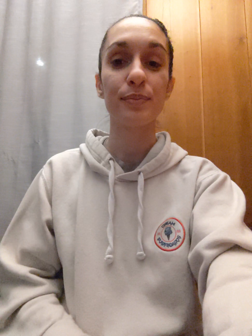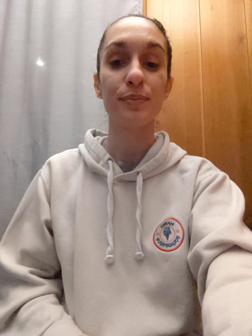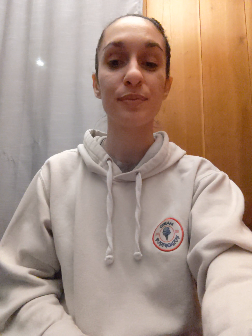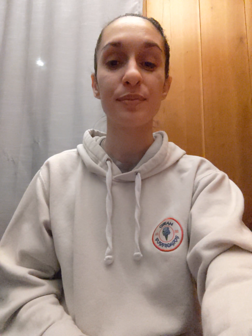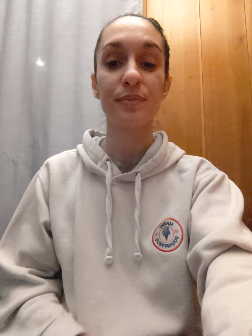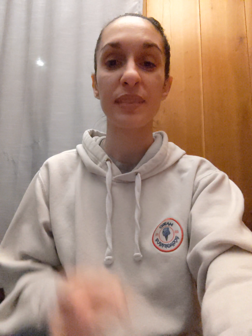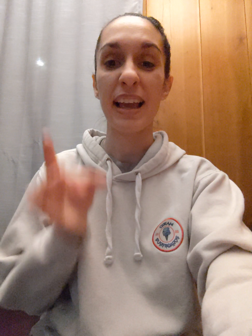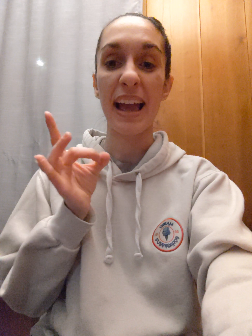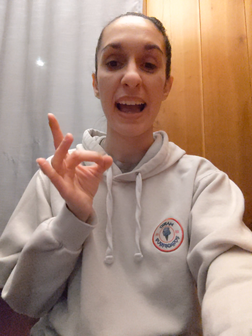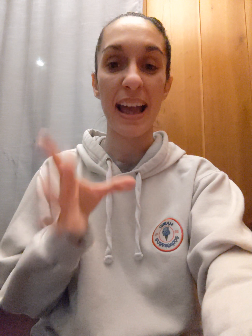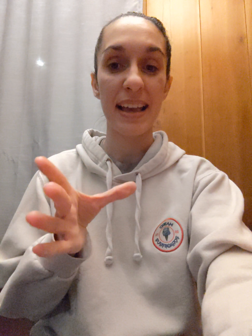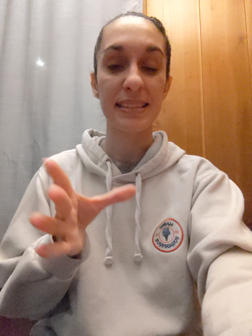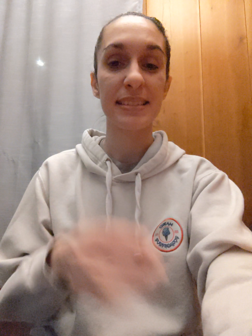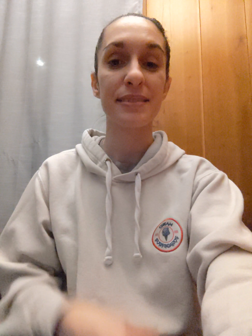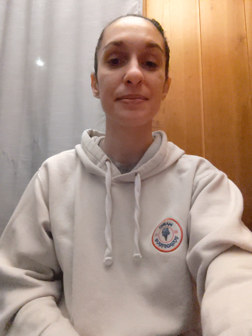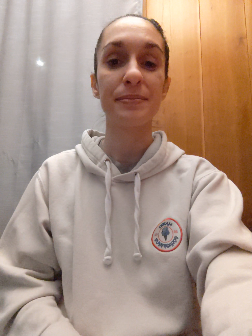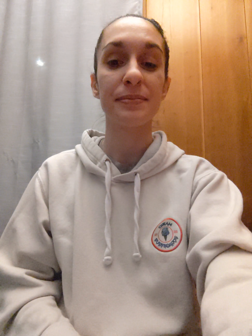hate